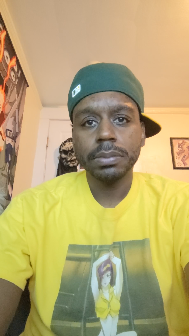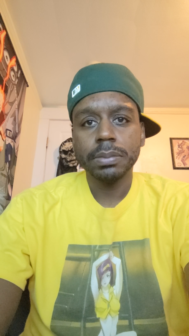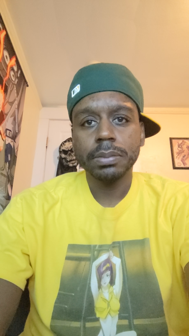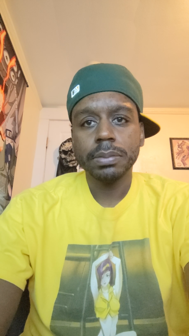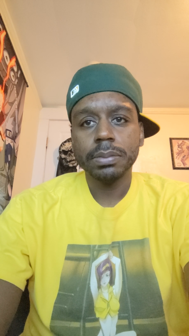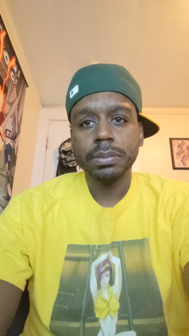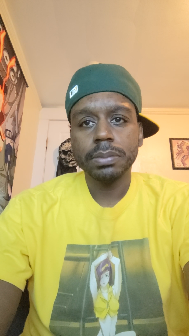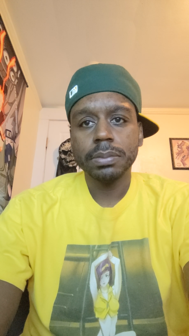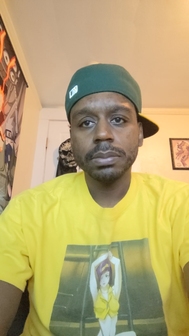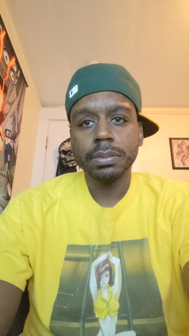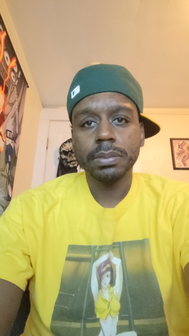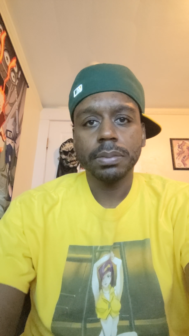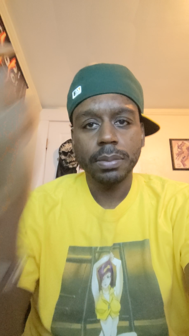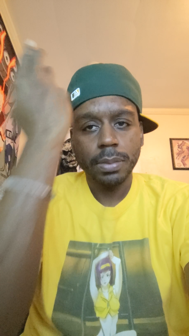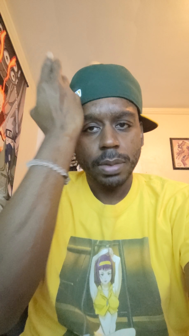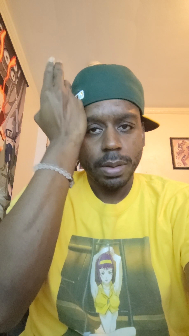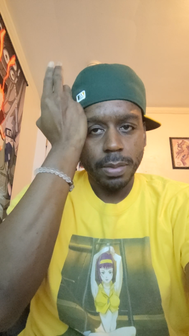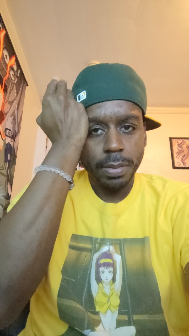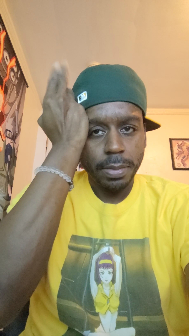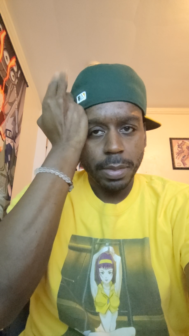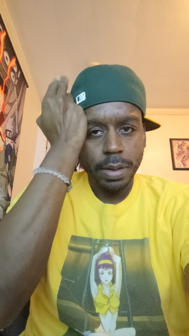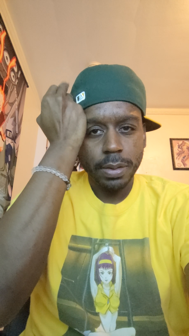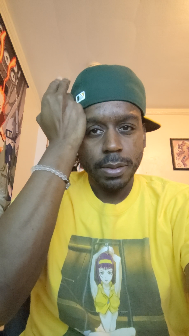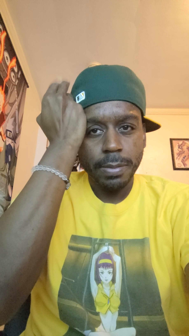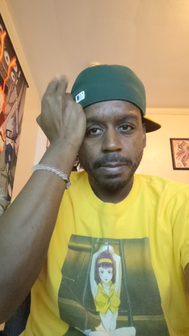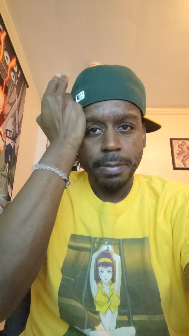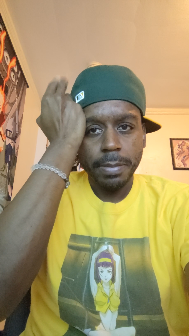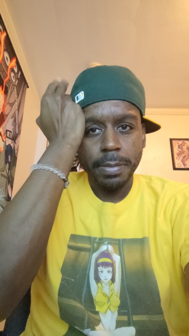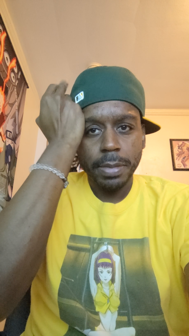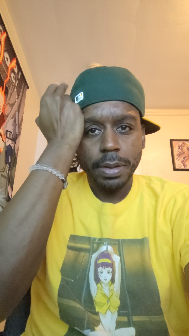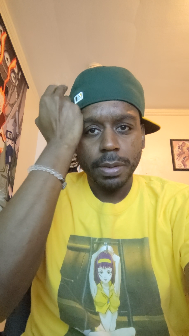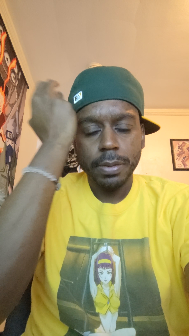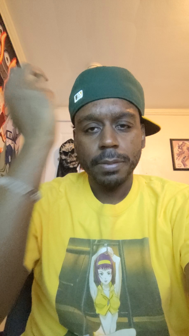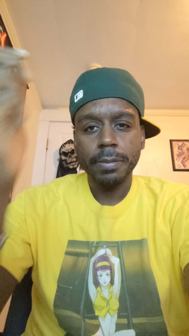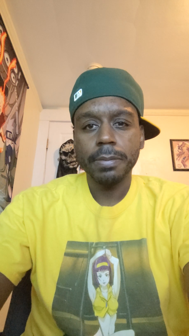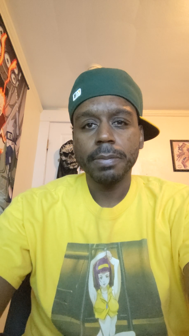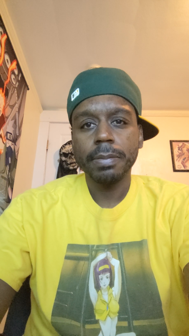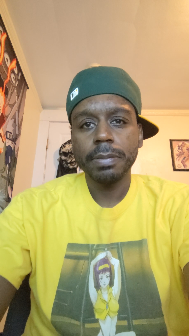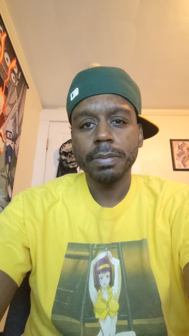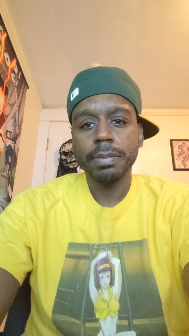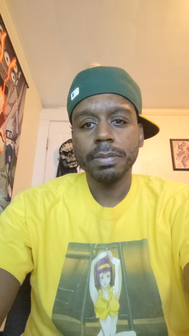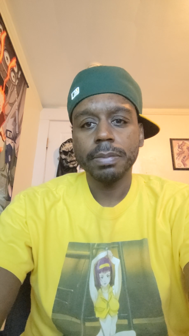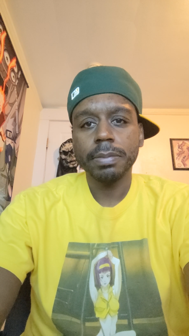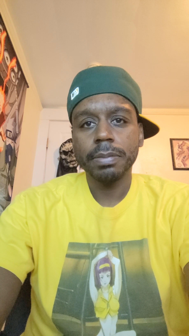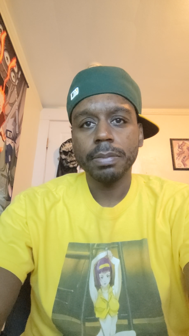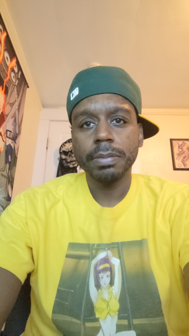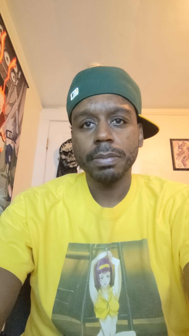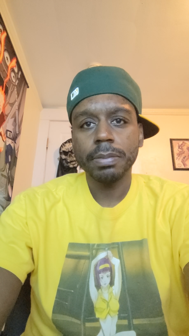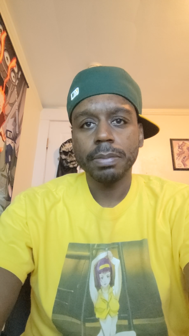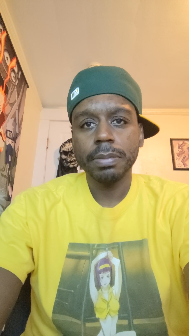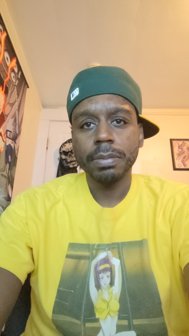bunny